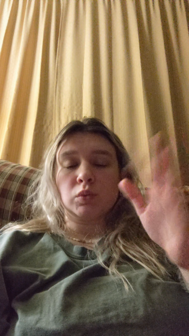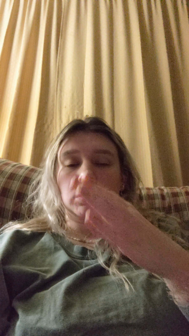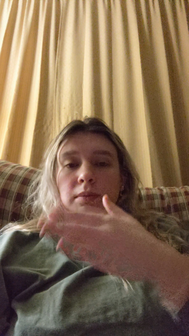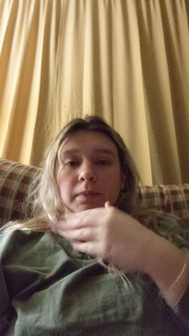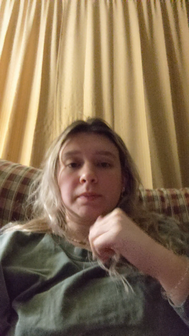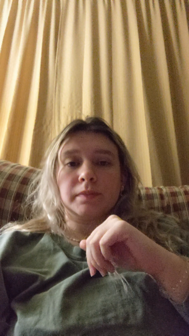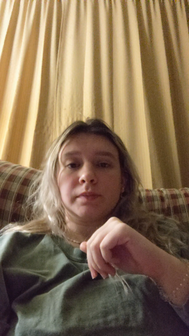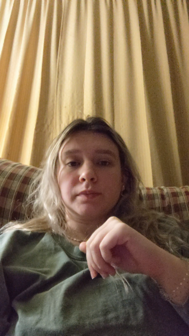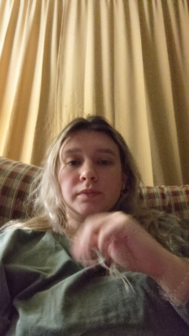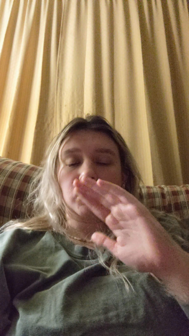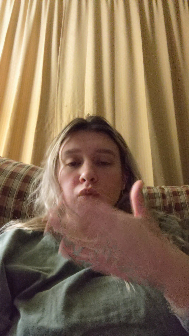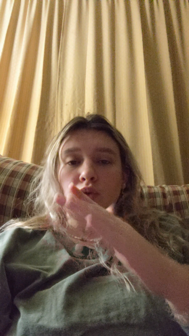cook